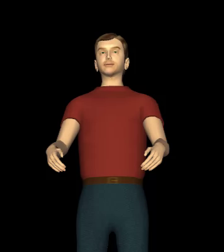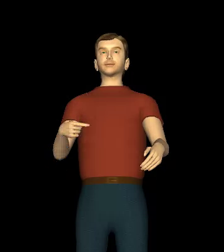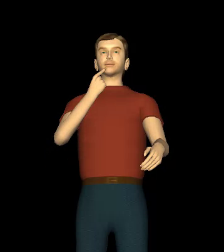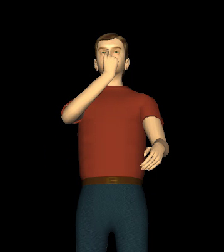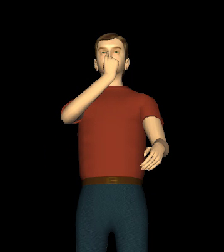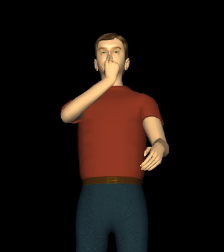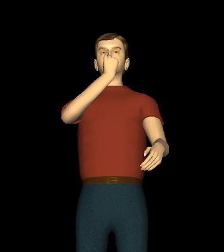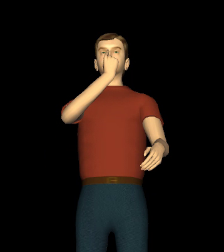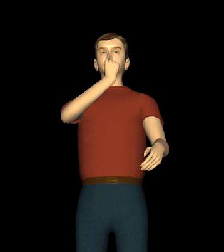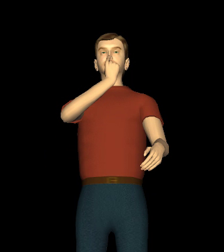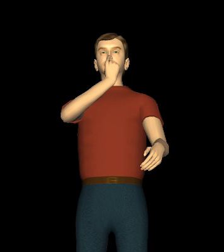أنف